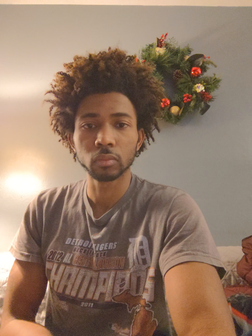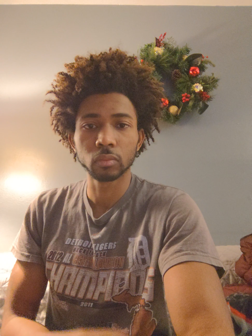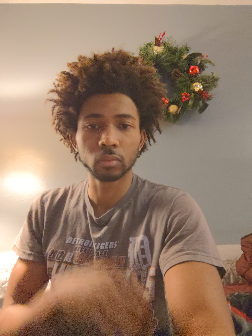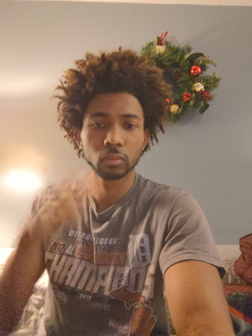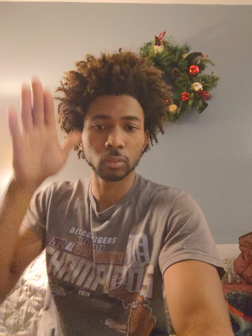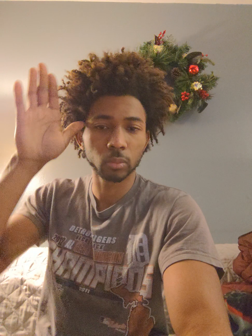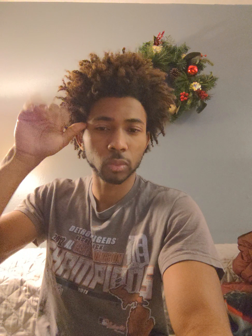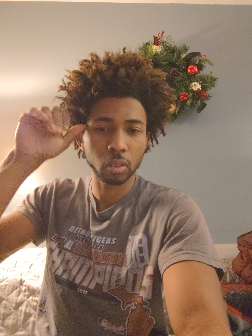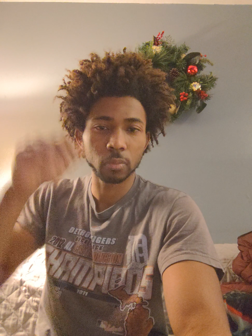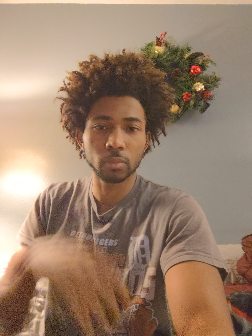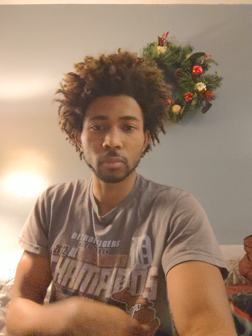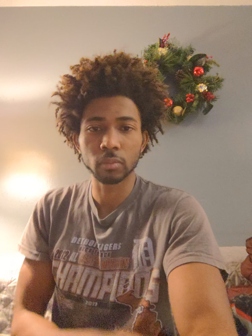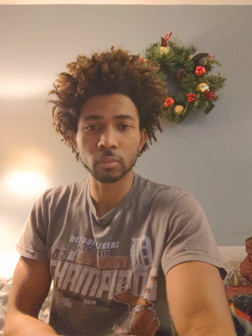donkey